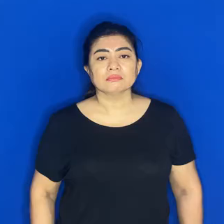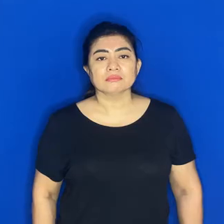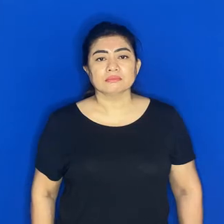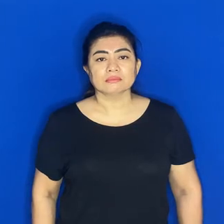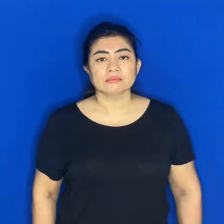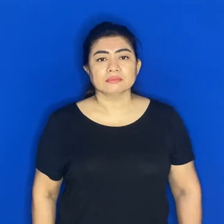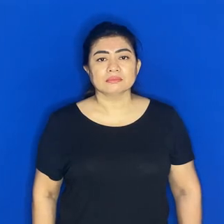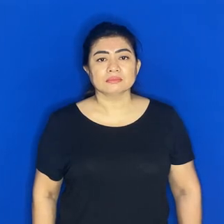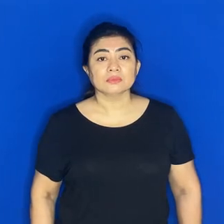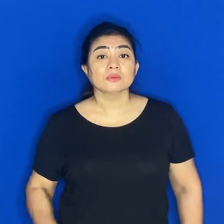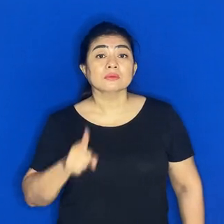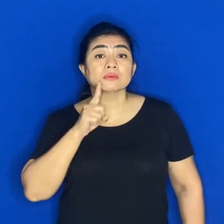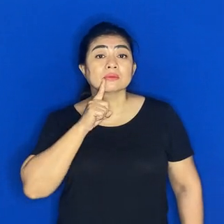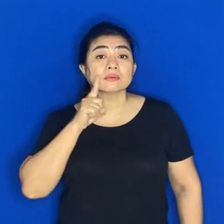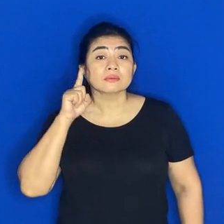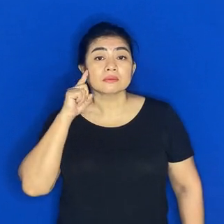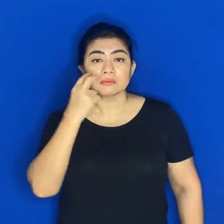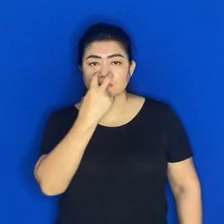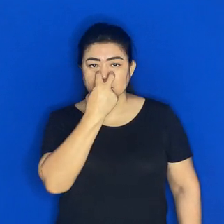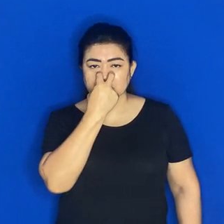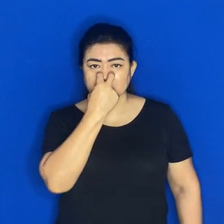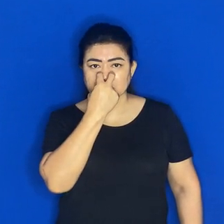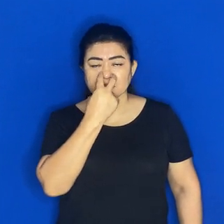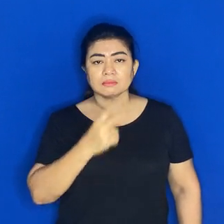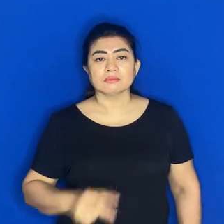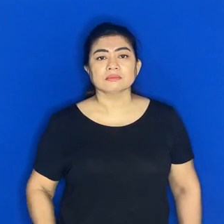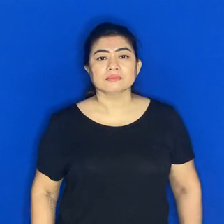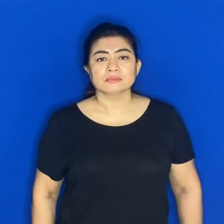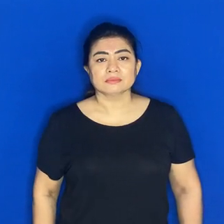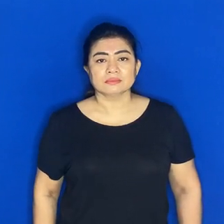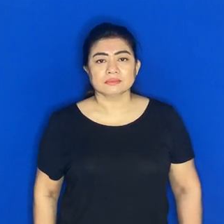deaf blind